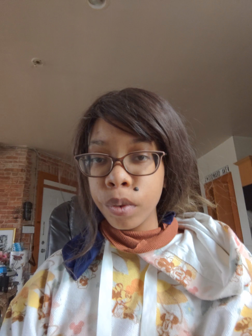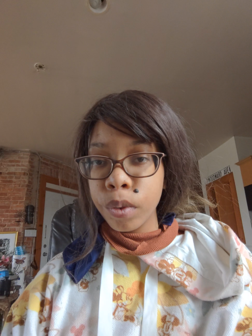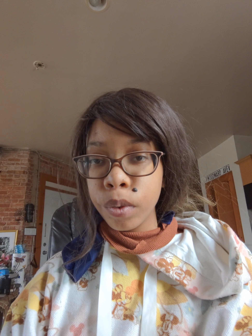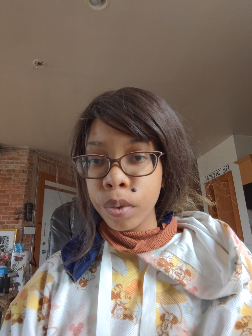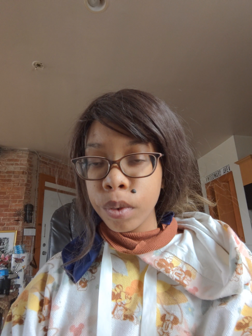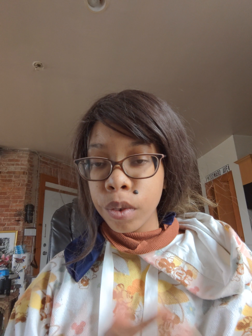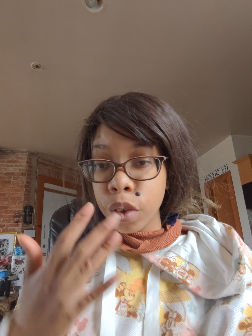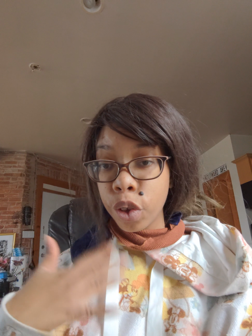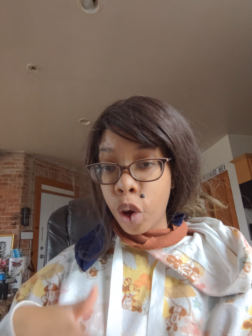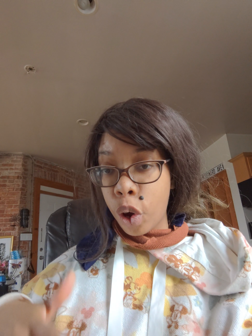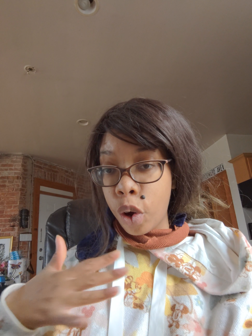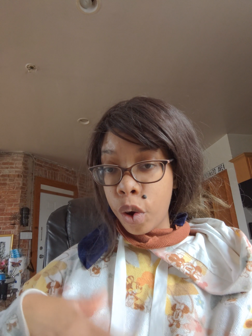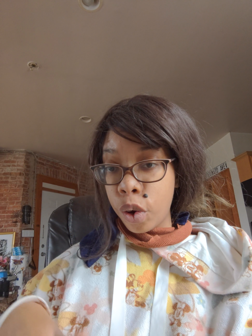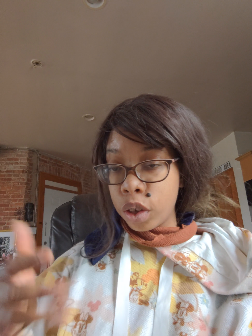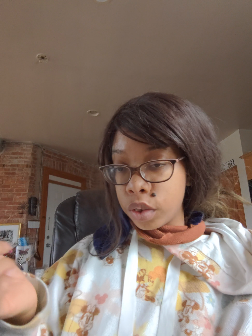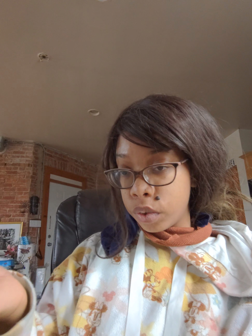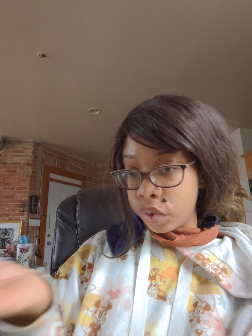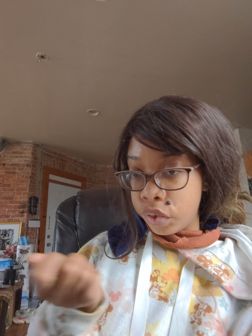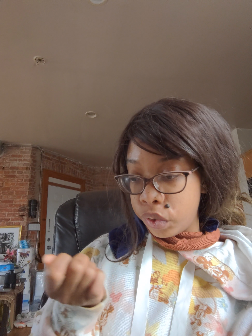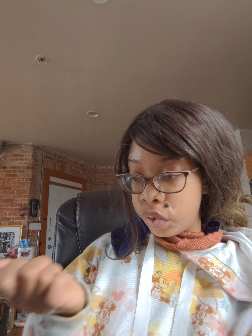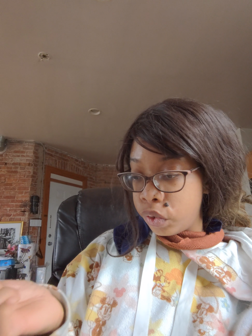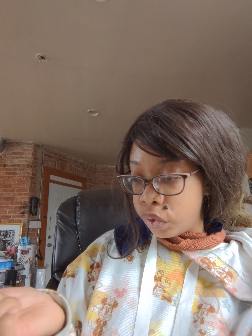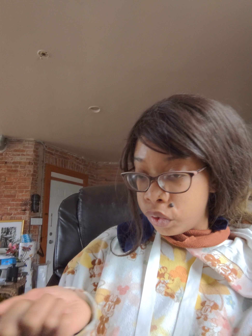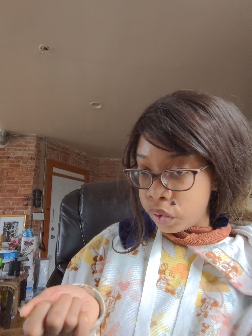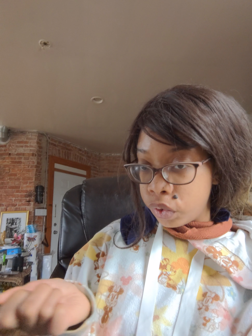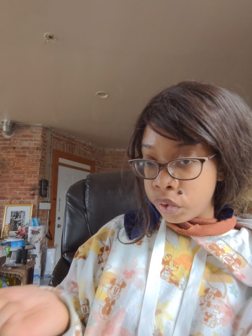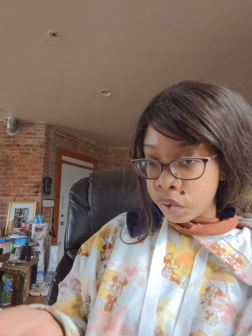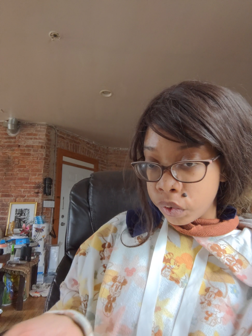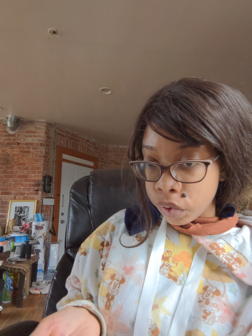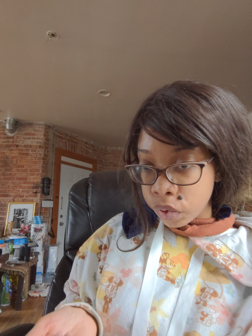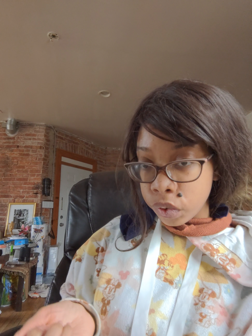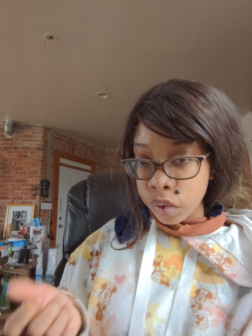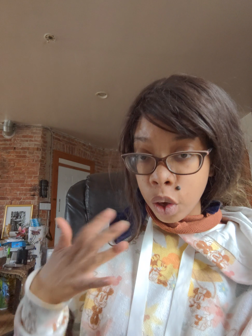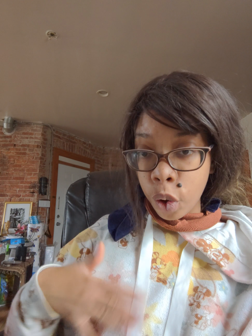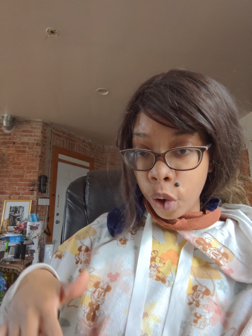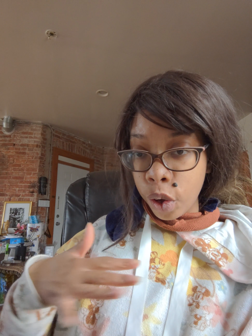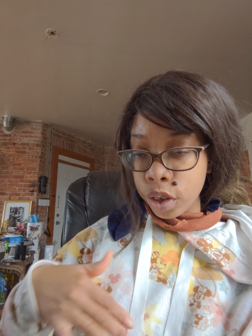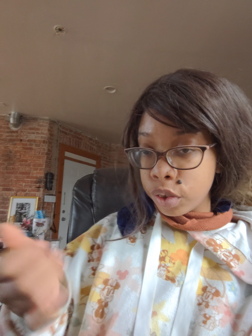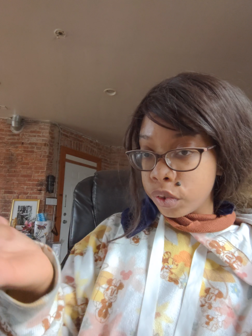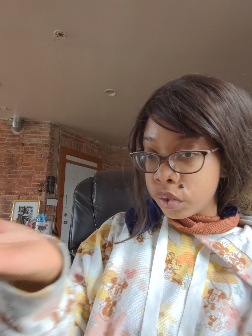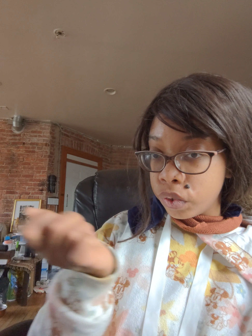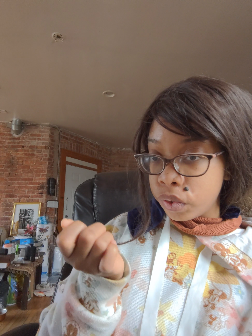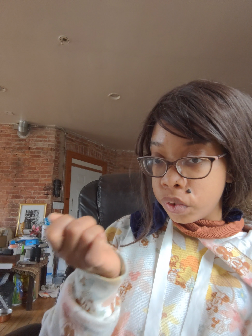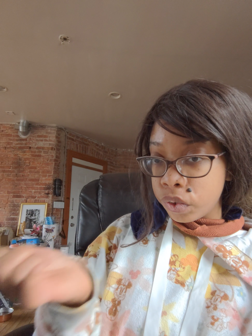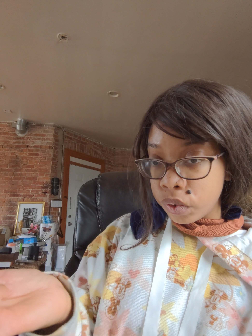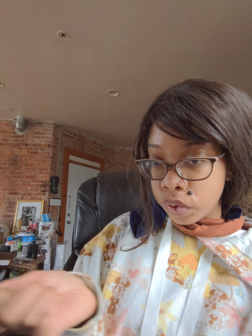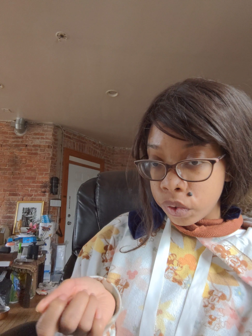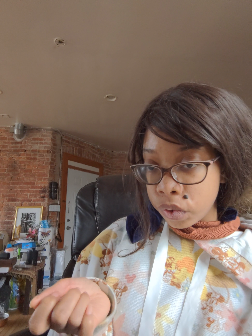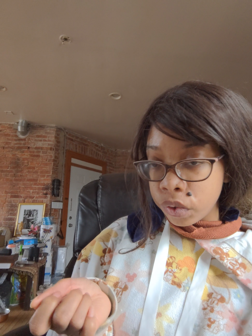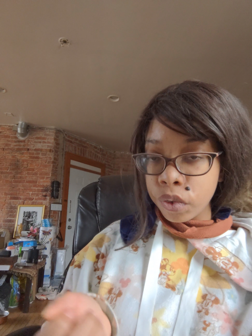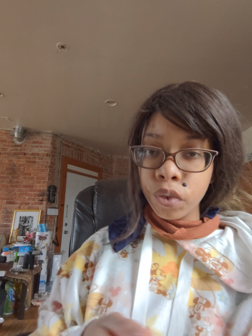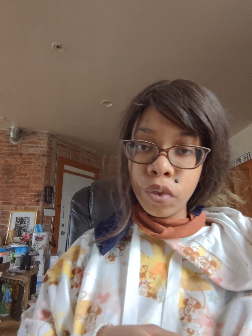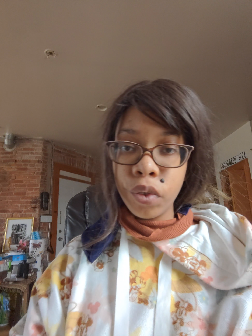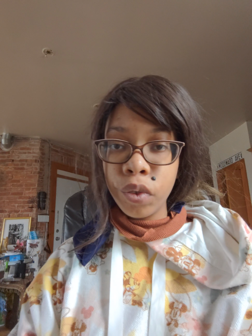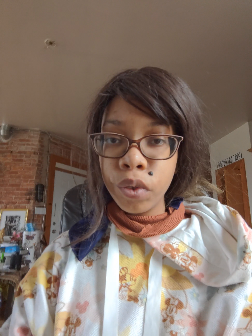drawer